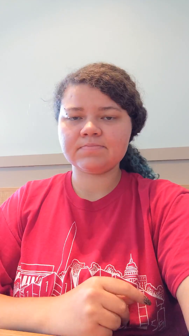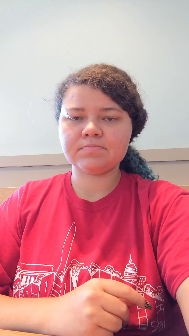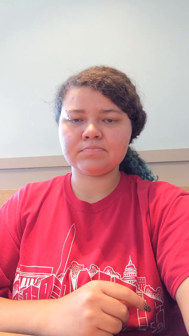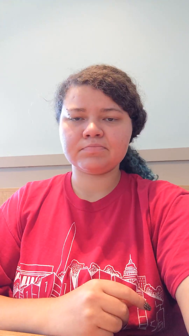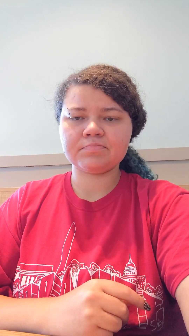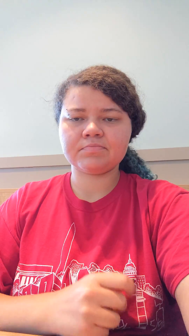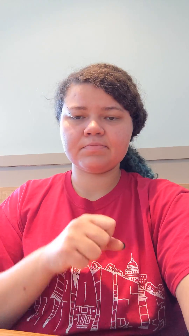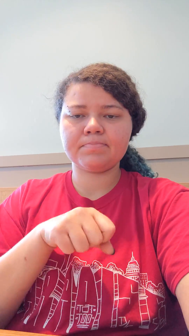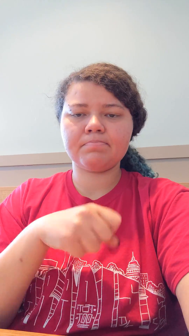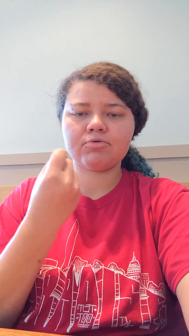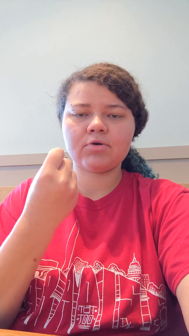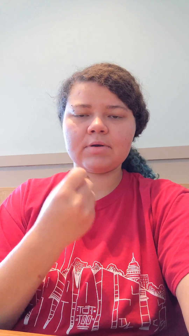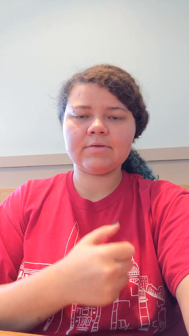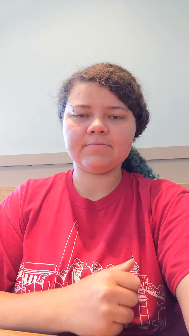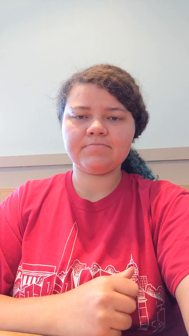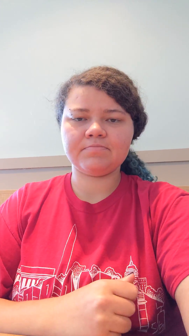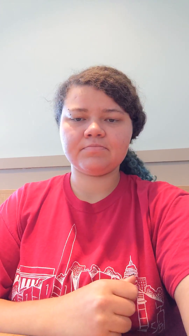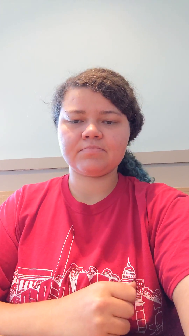break